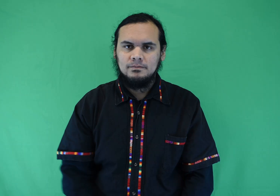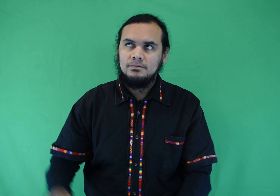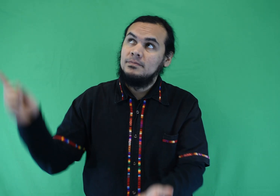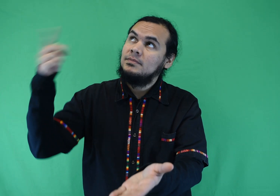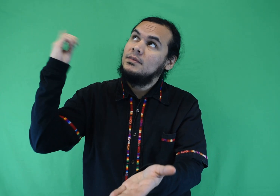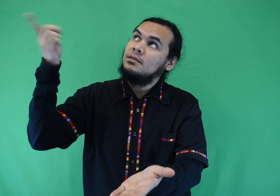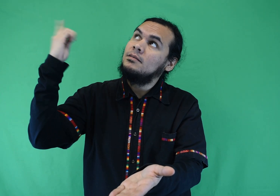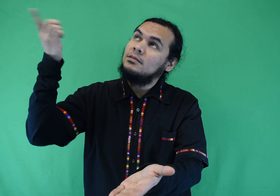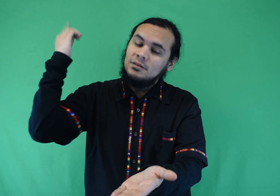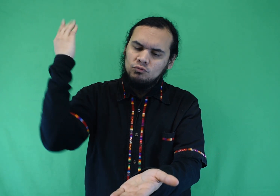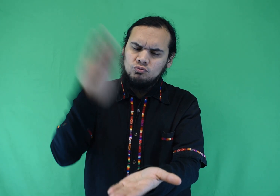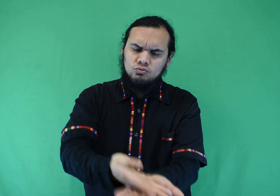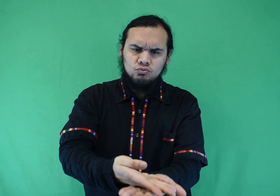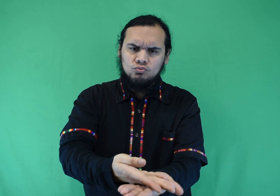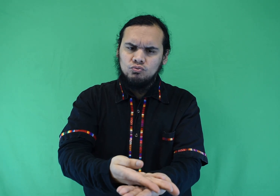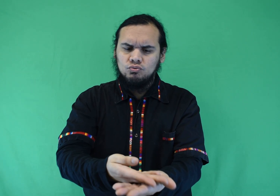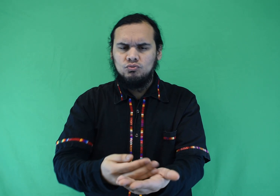desmayar